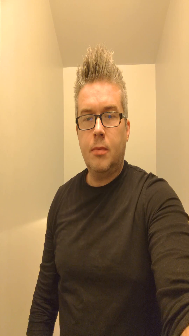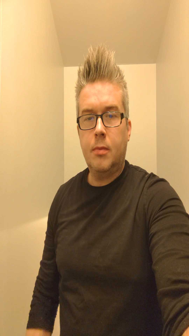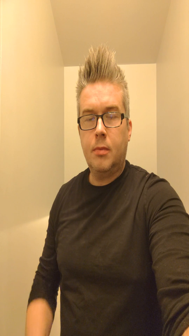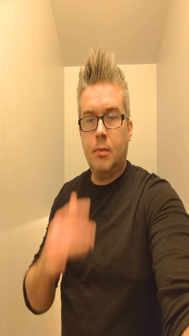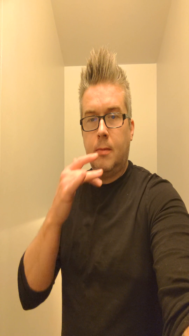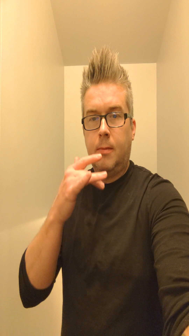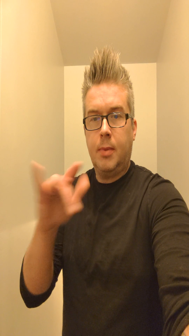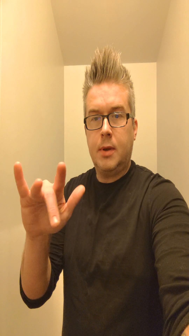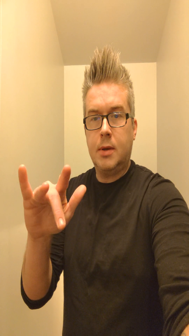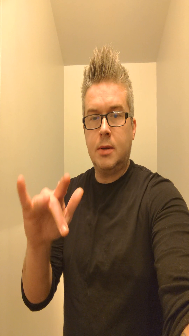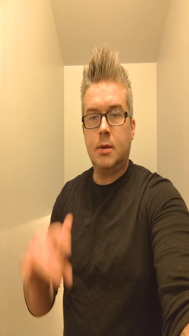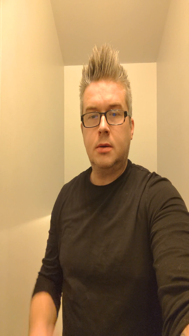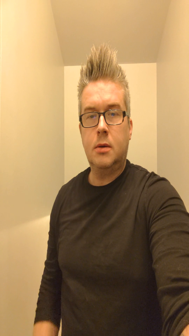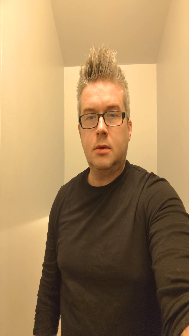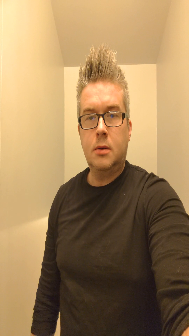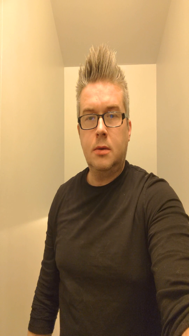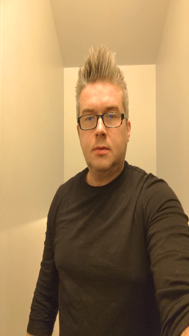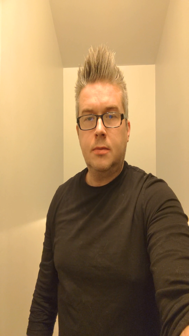empty